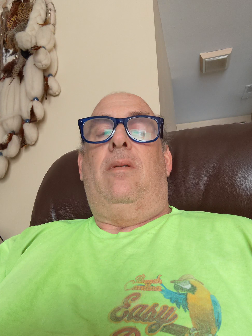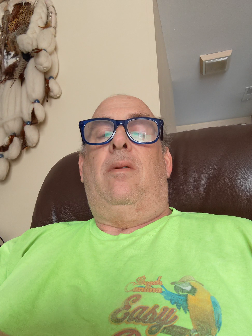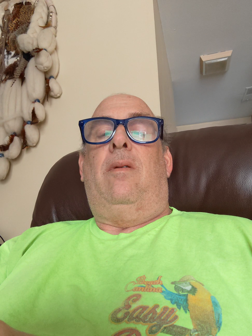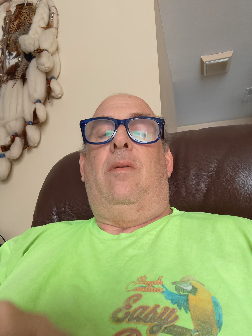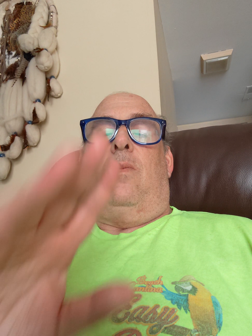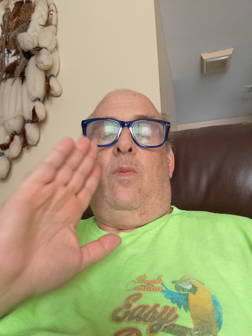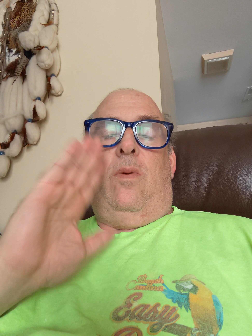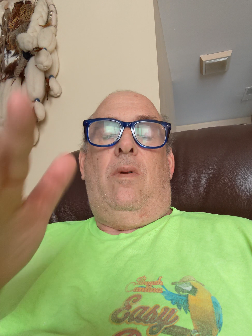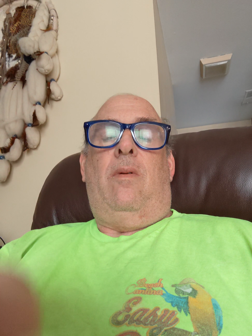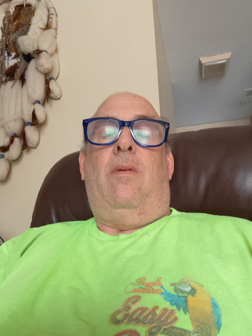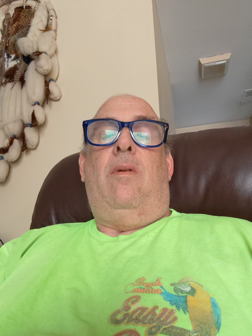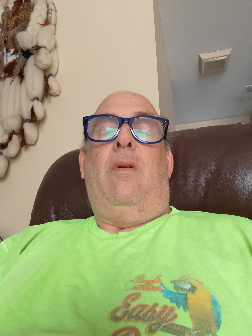will